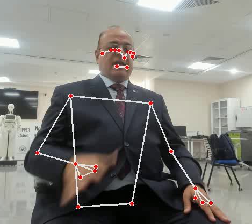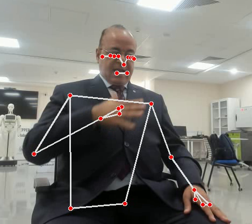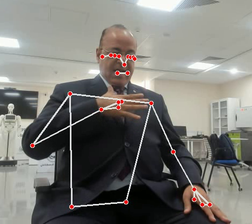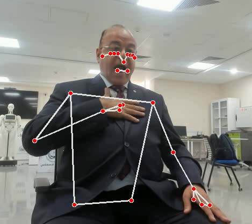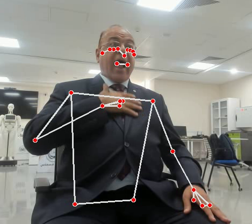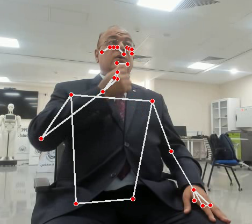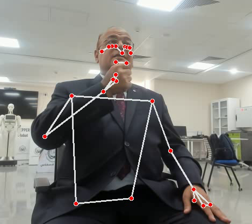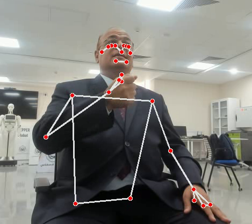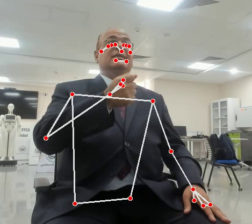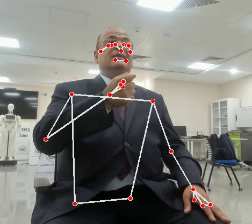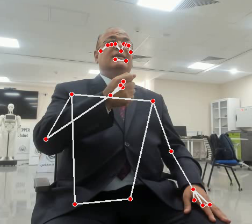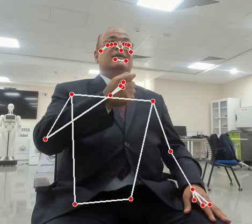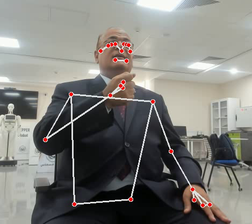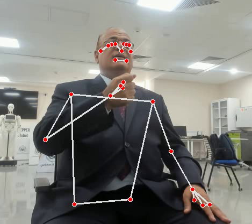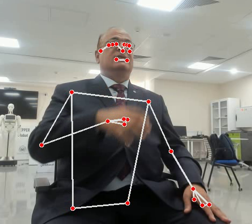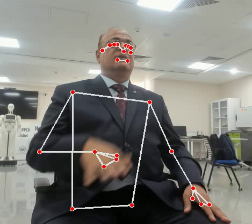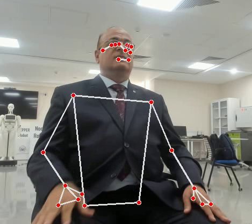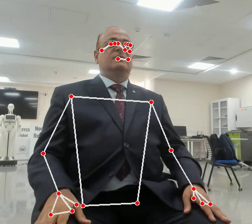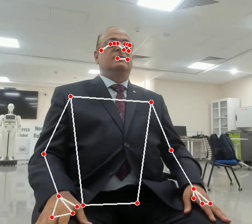3waz